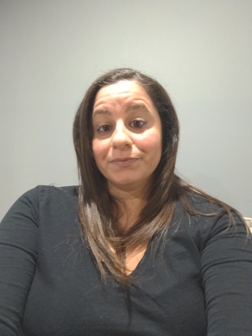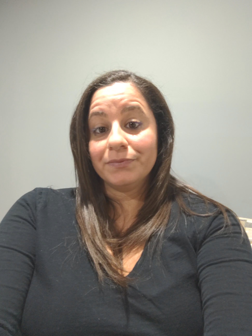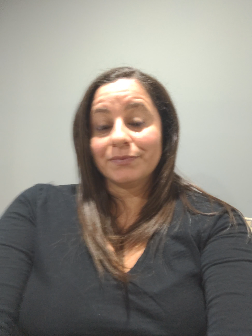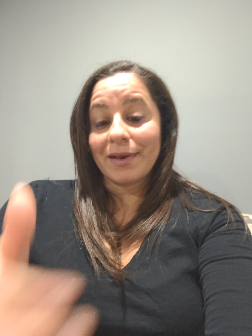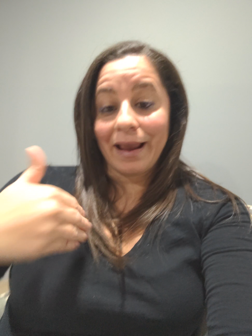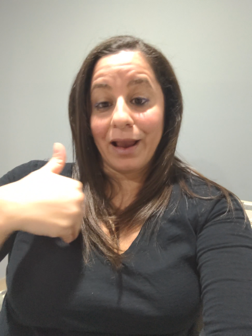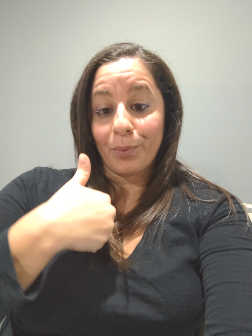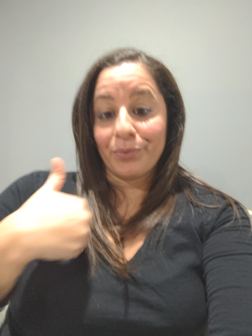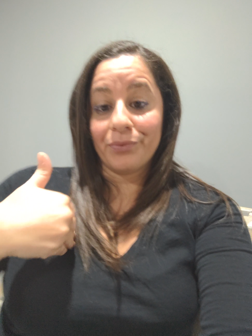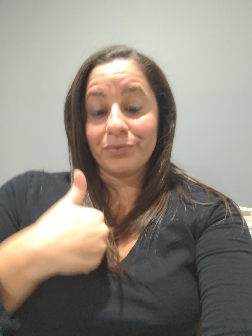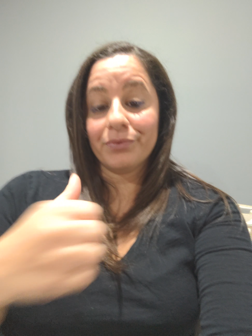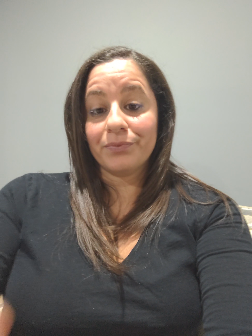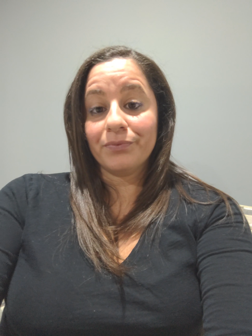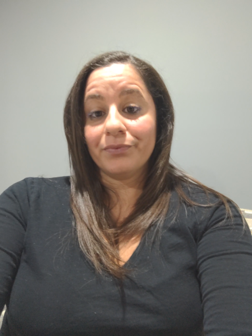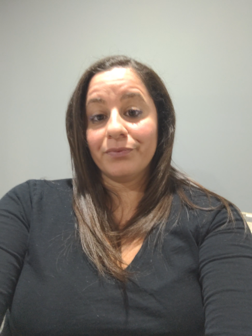animal